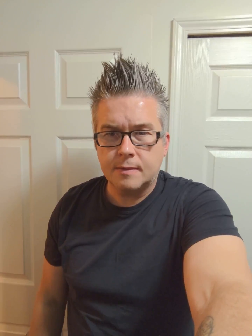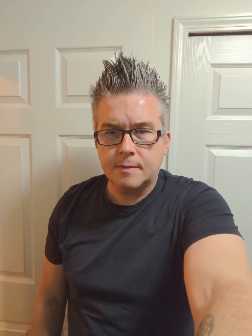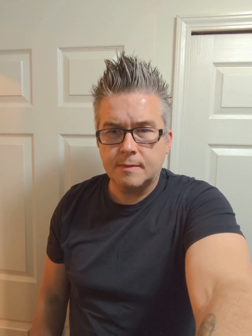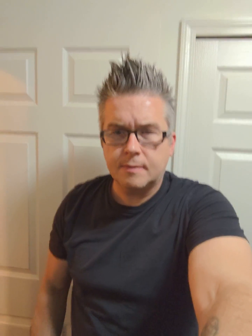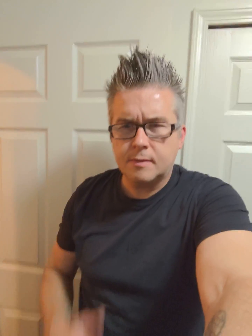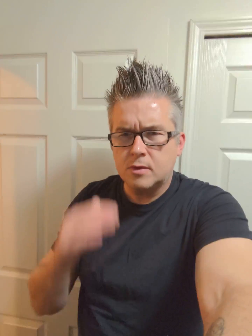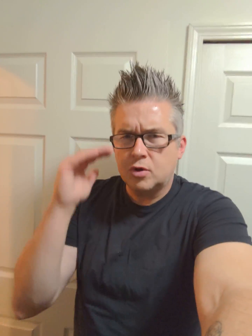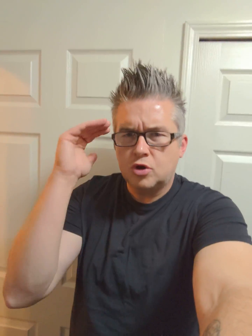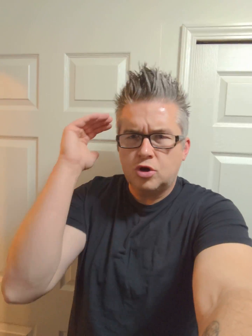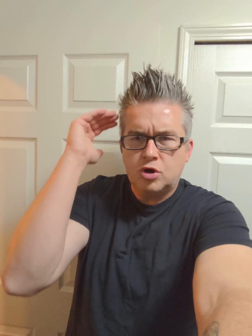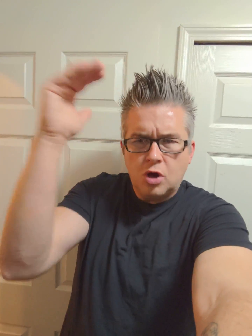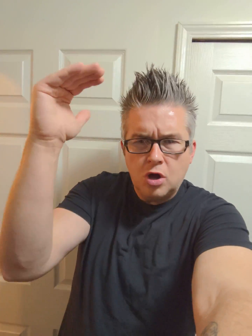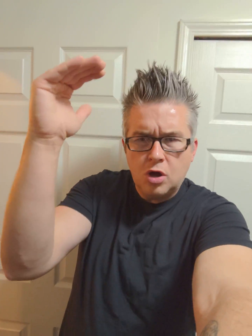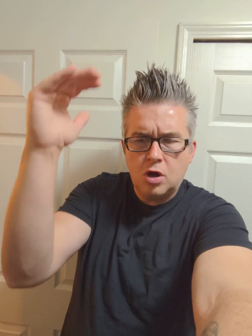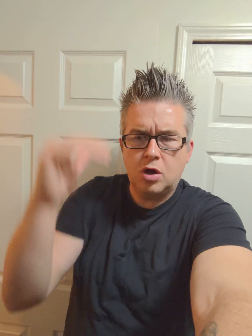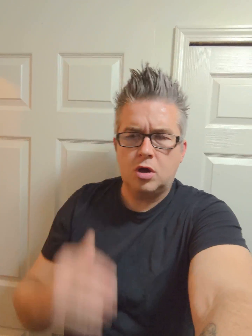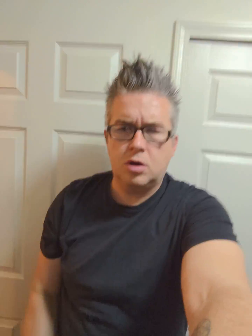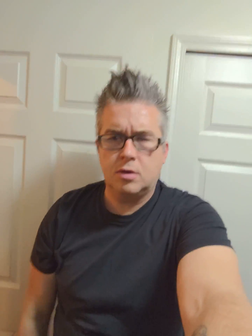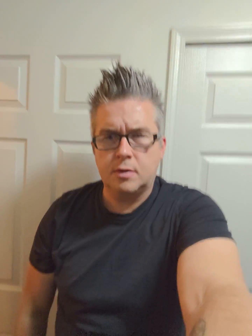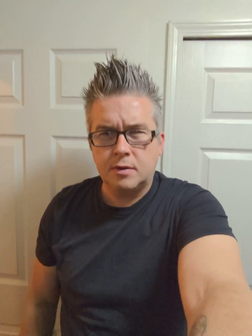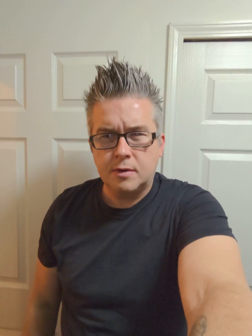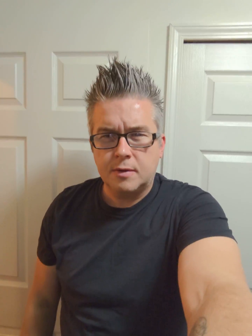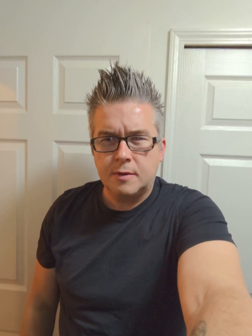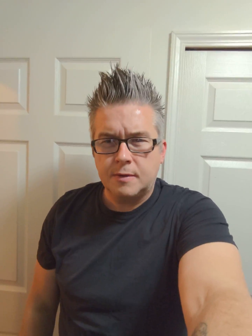big